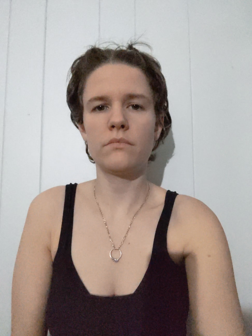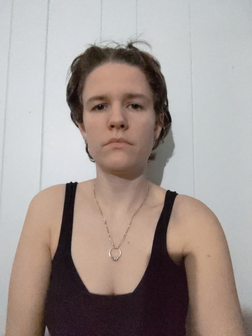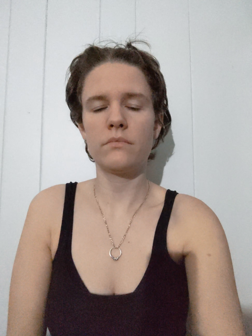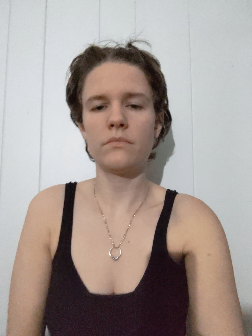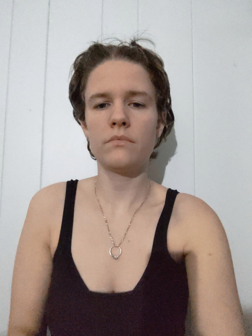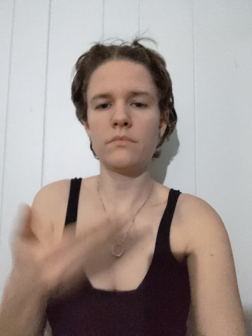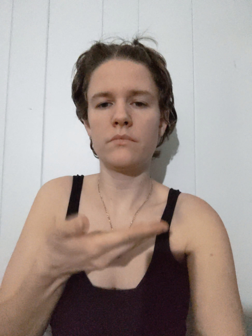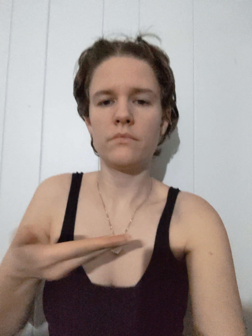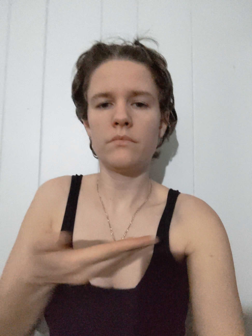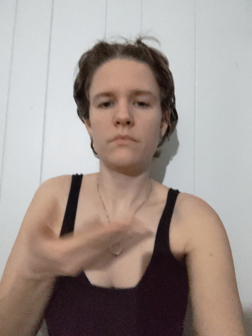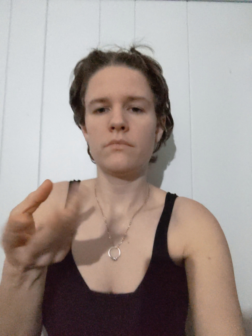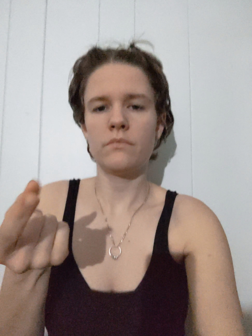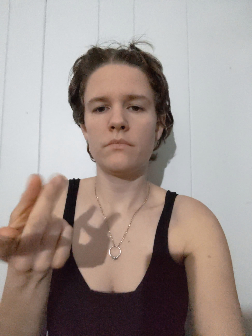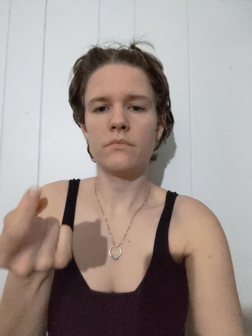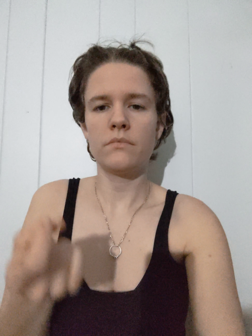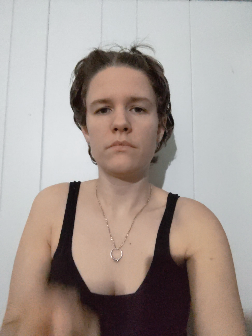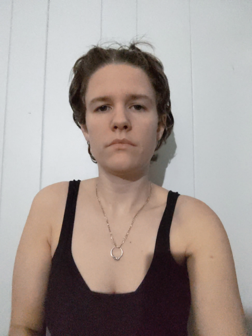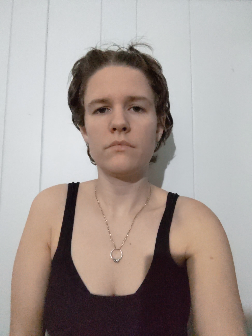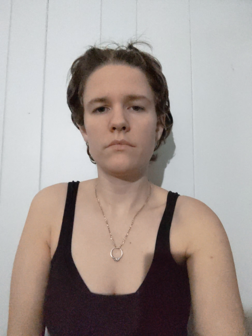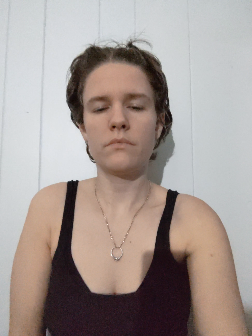puppy